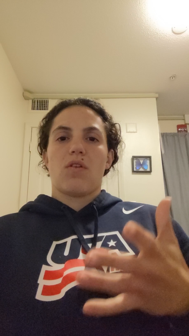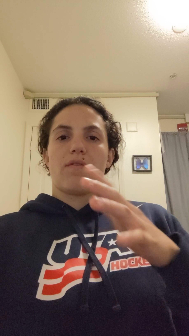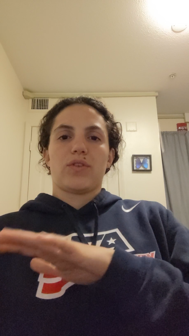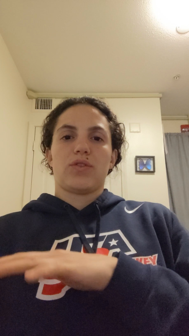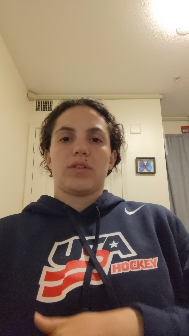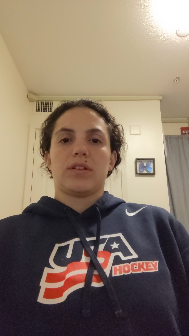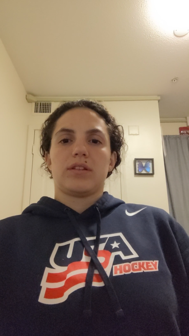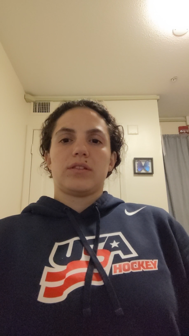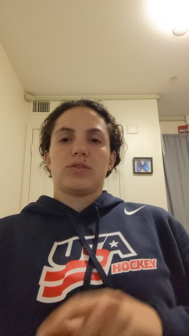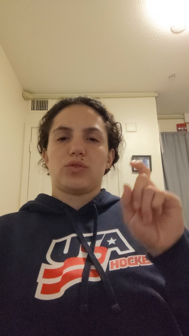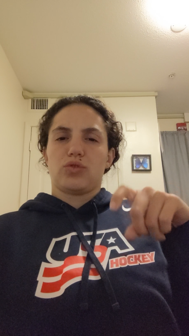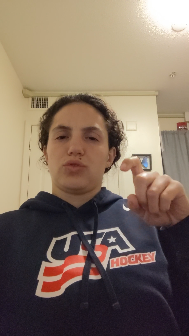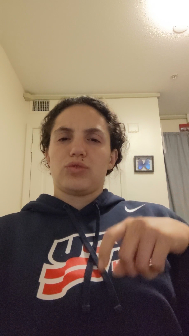should